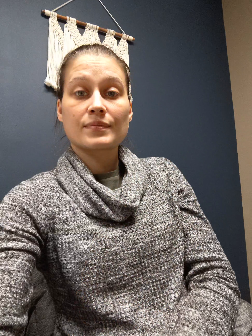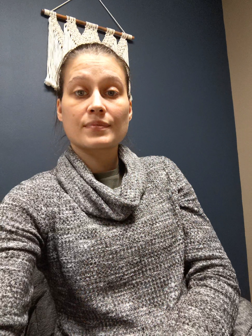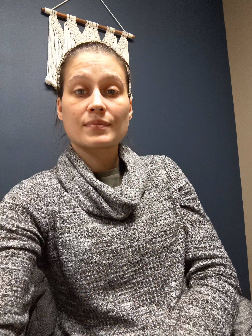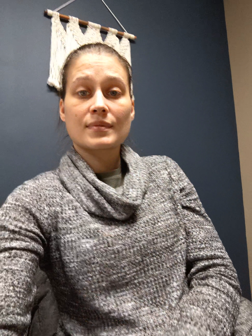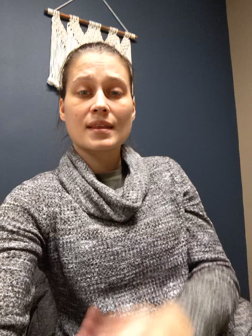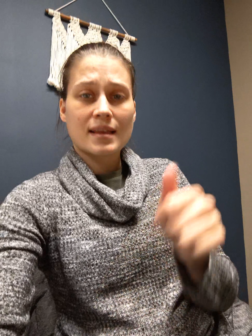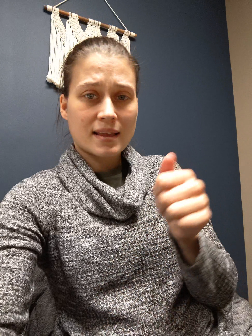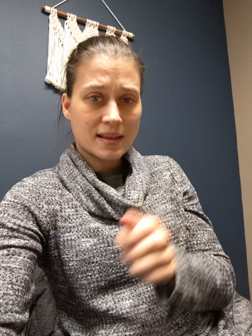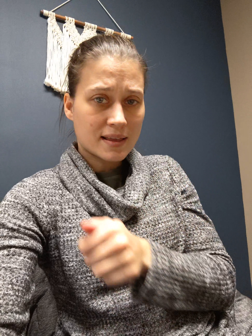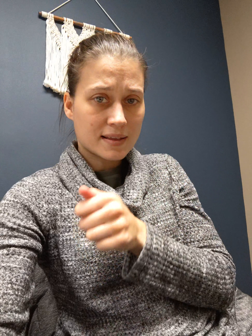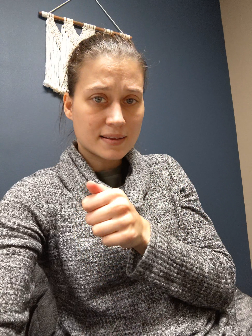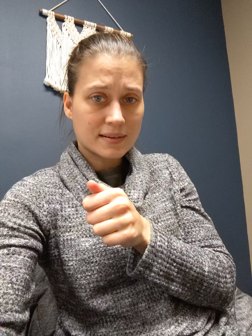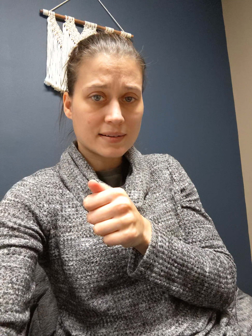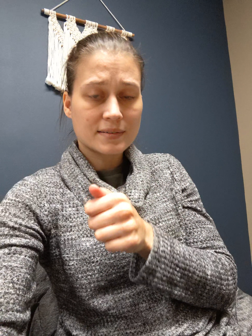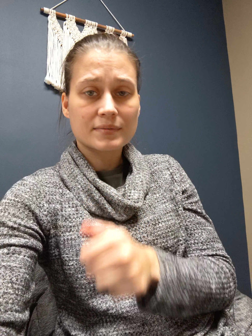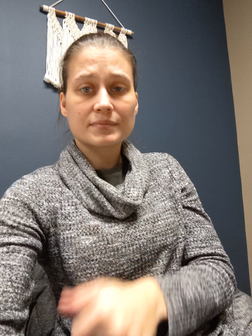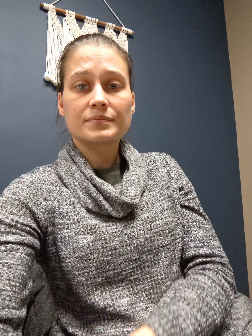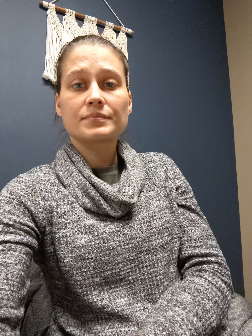hide